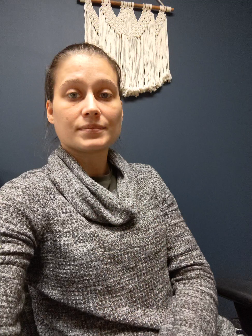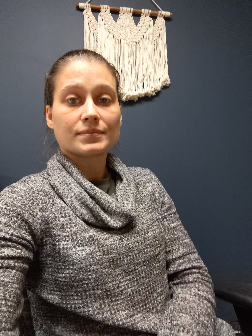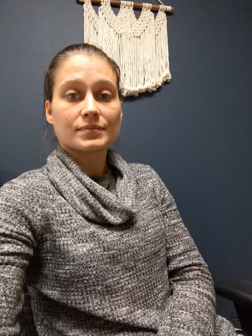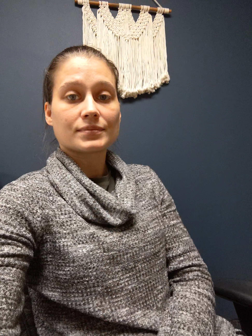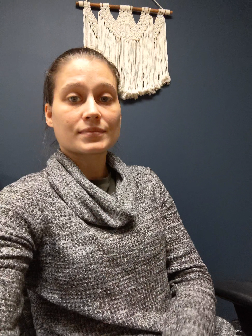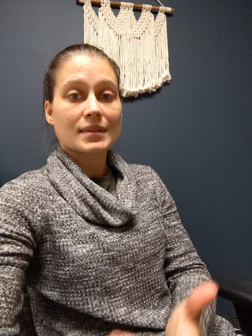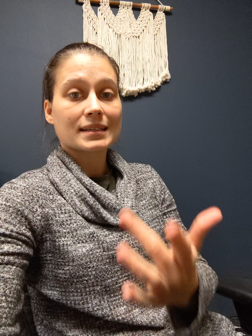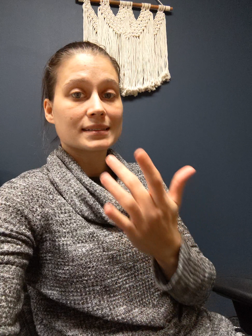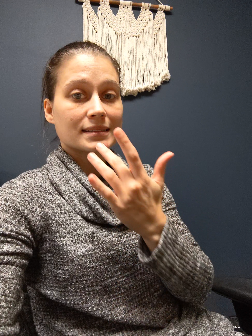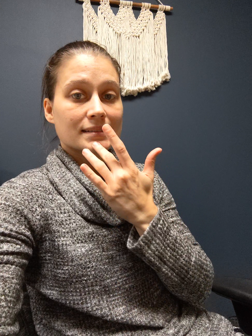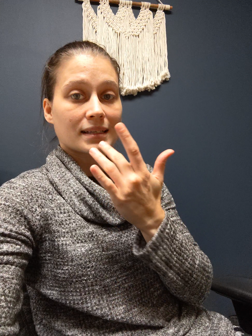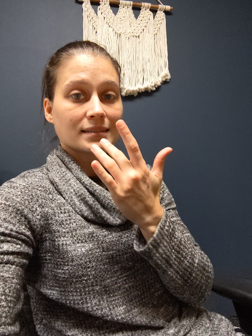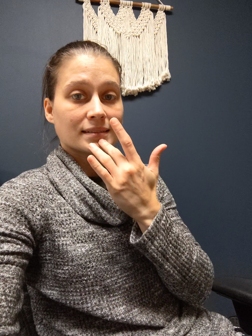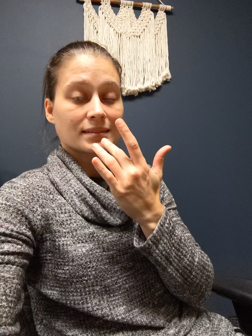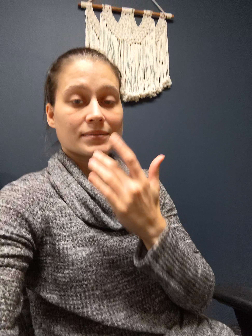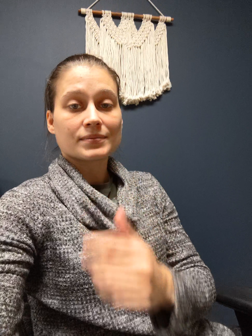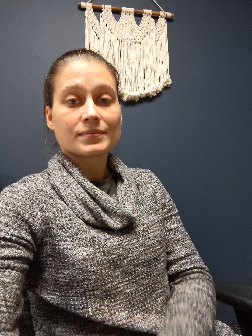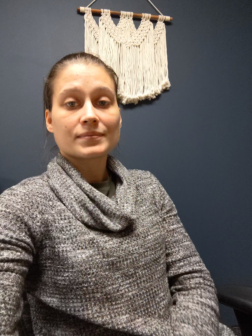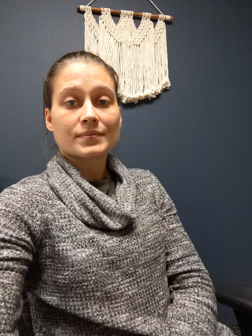taste